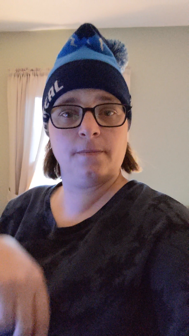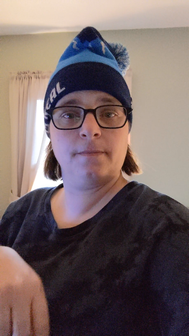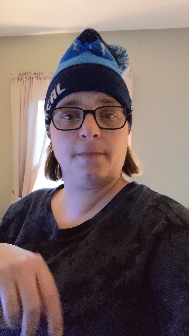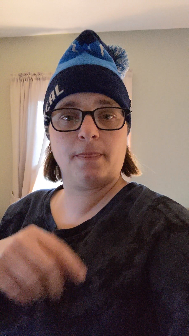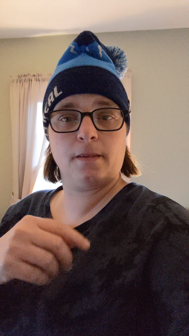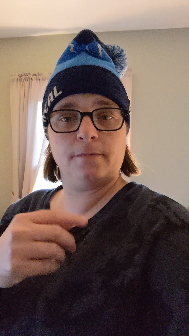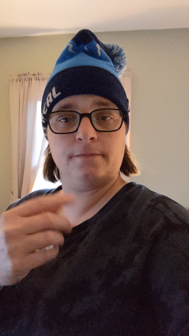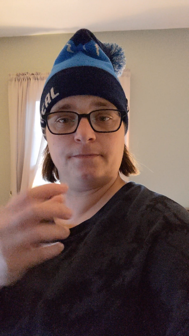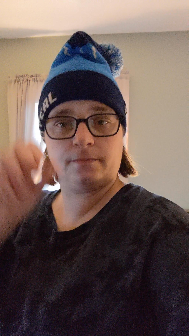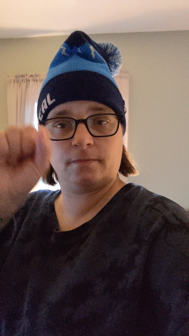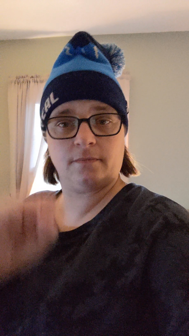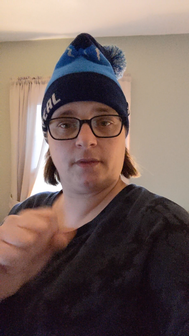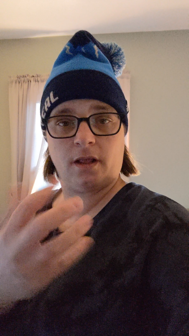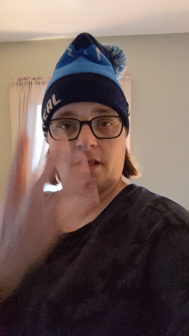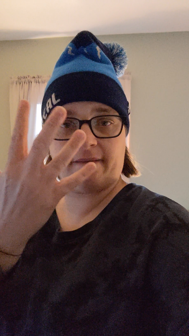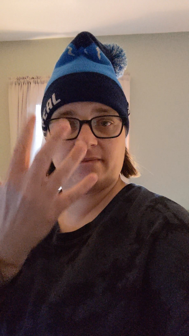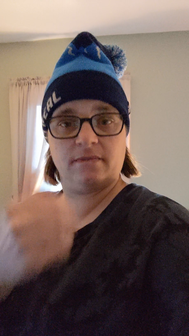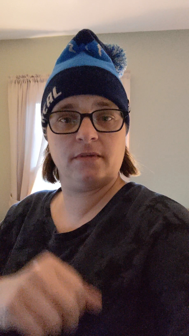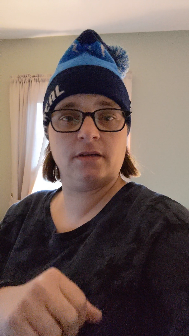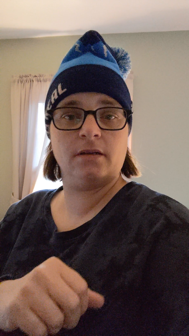gloves